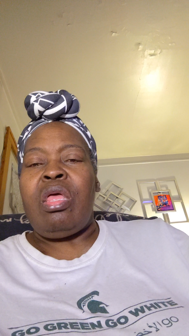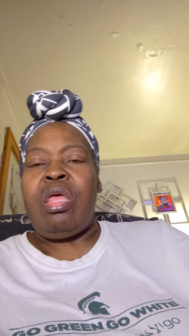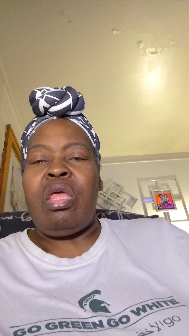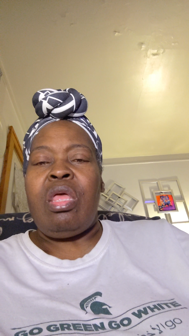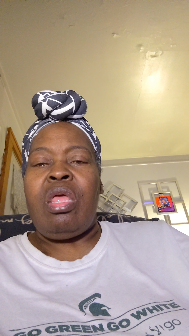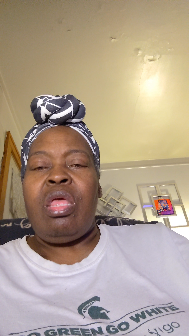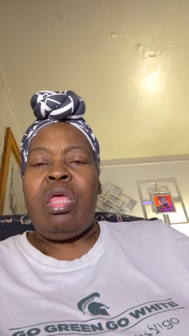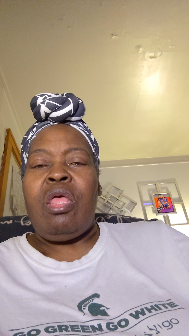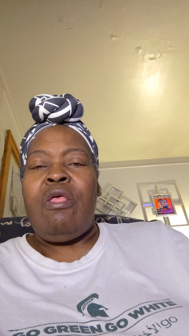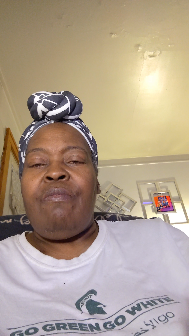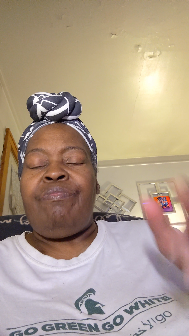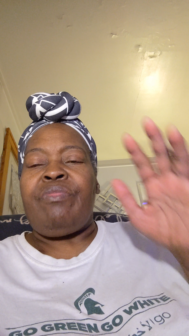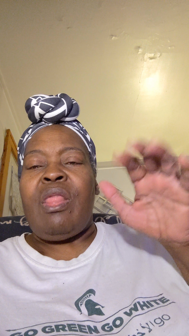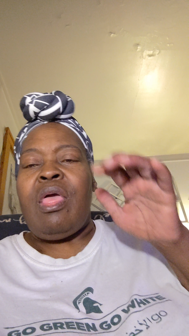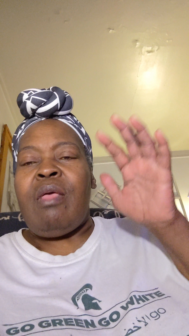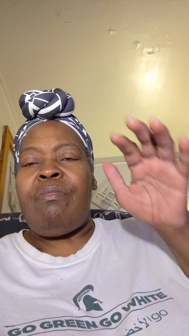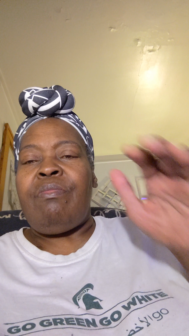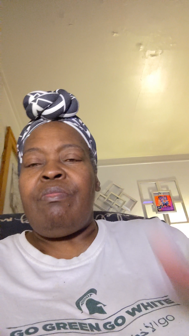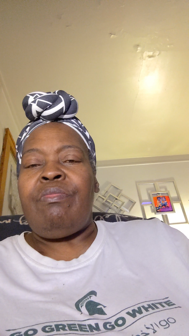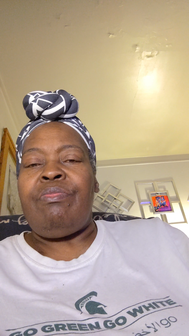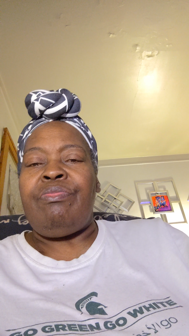ladder